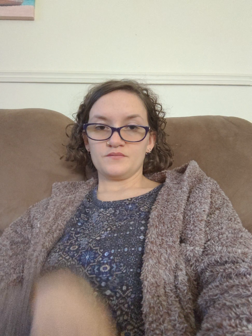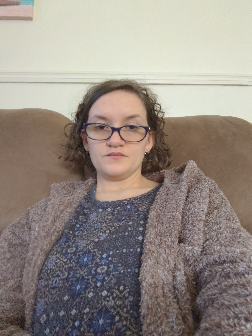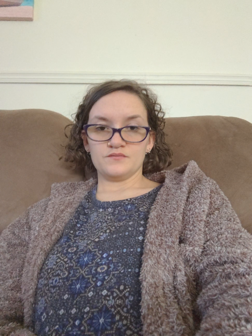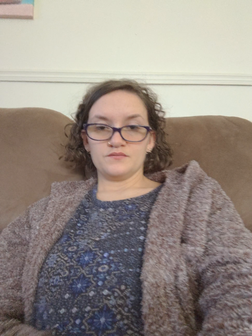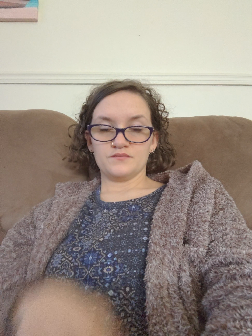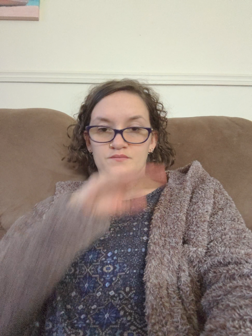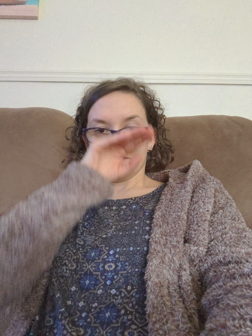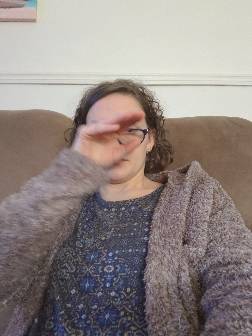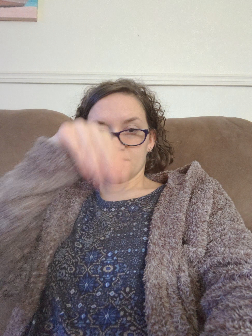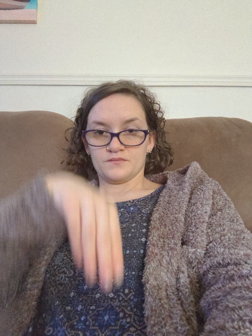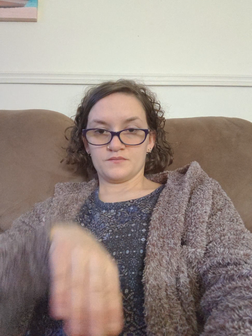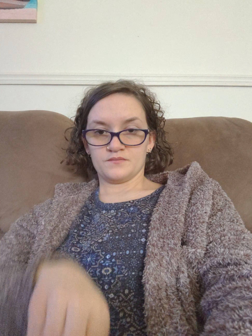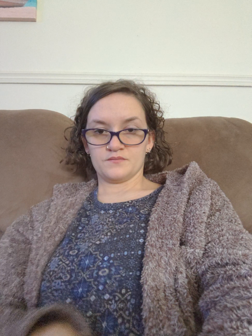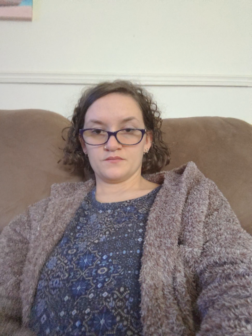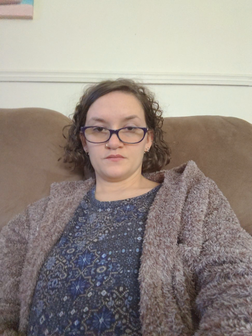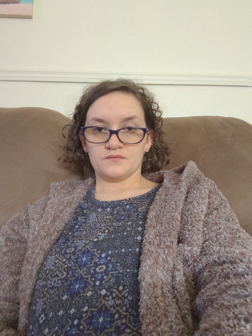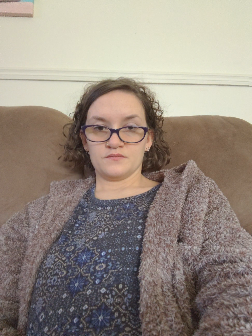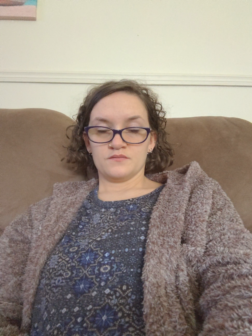elephant